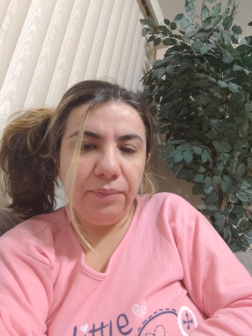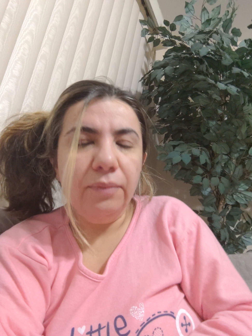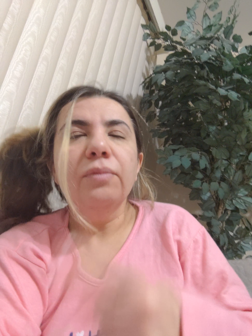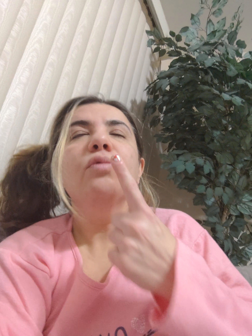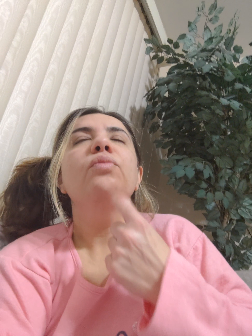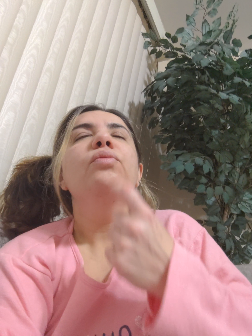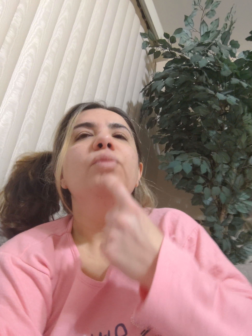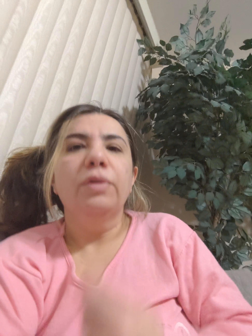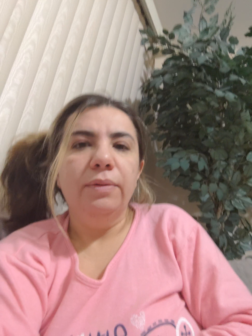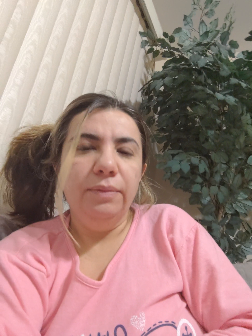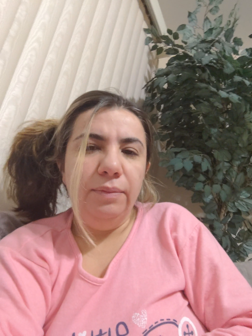red